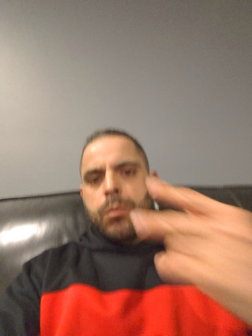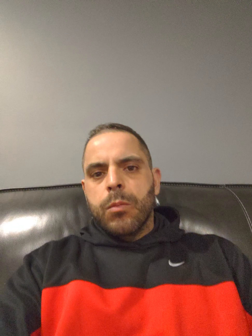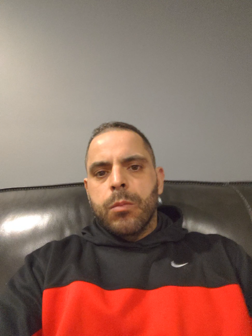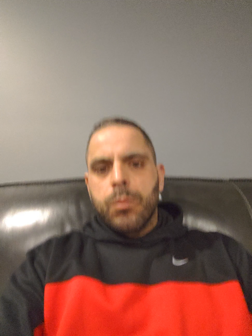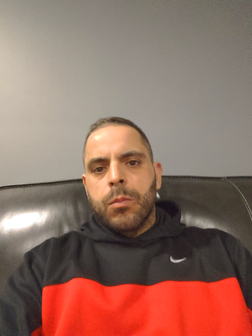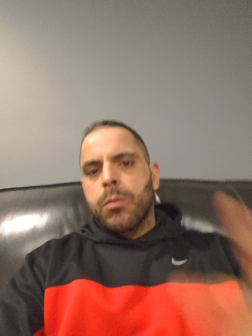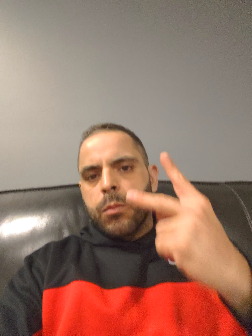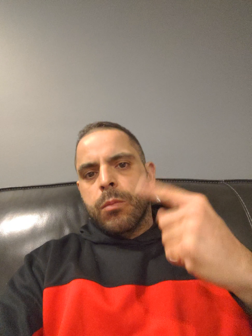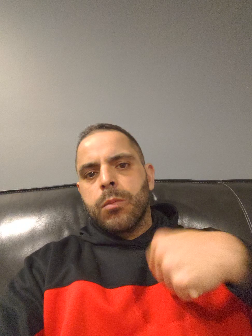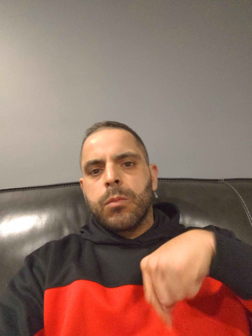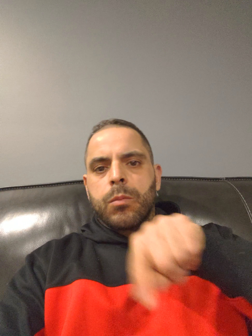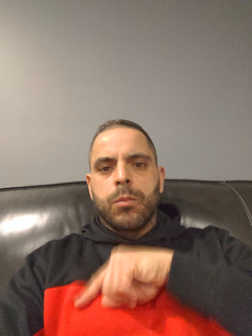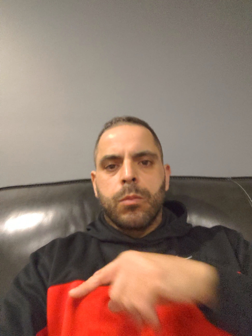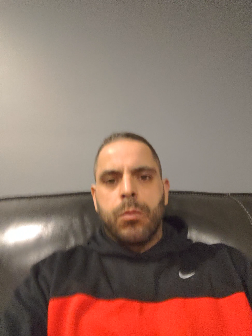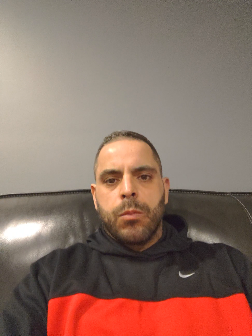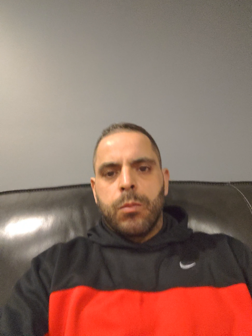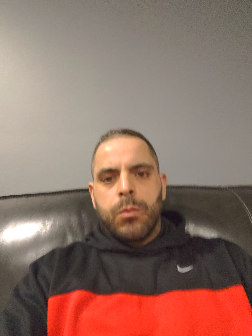we